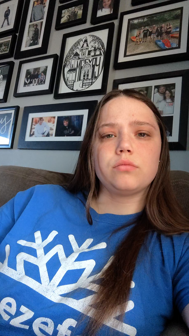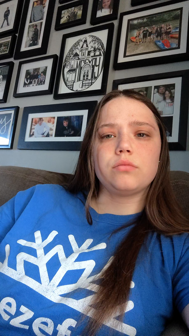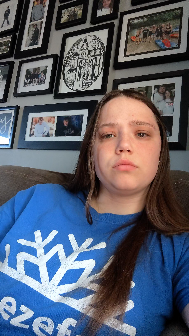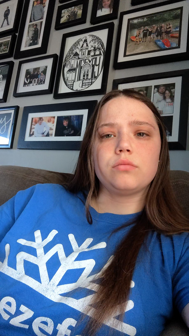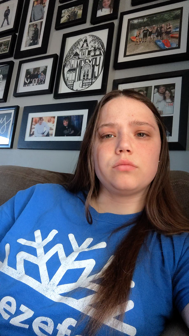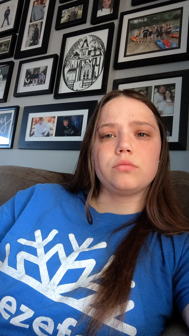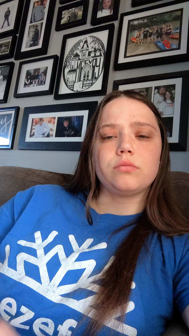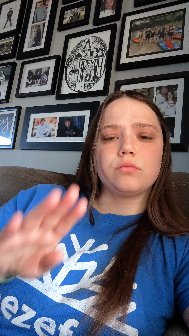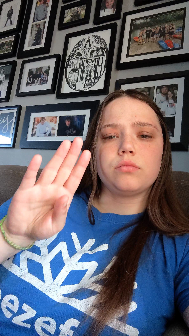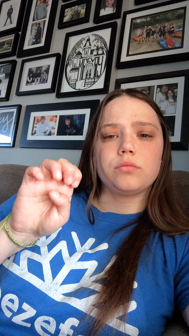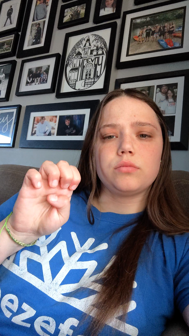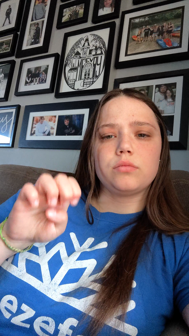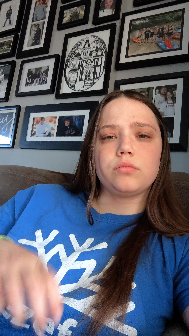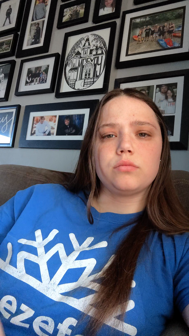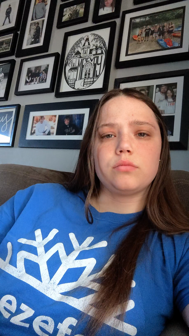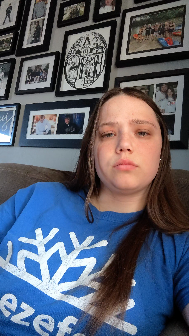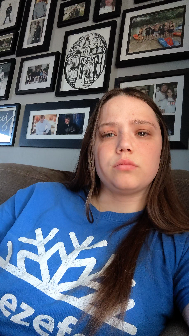be